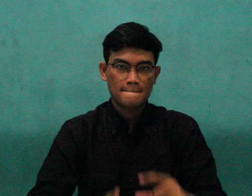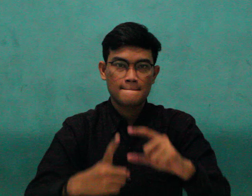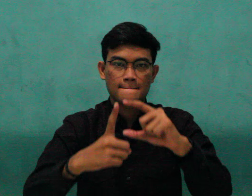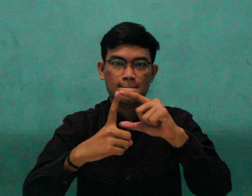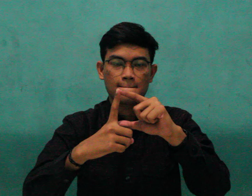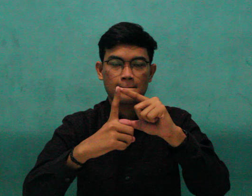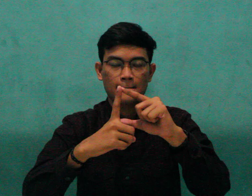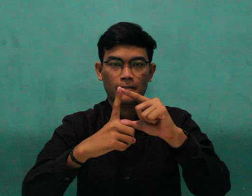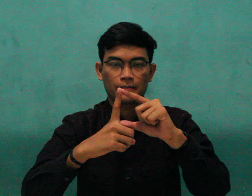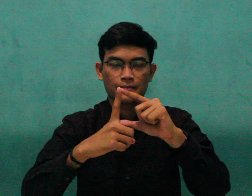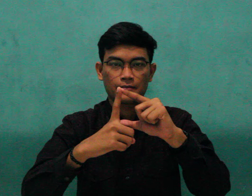D